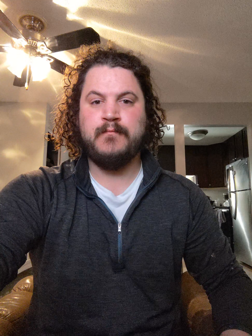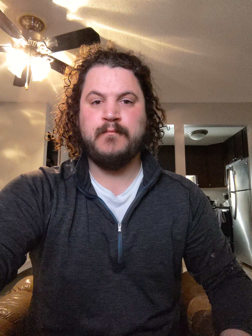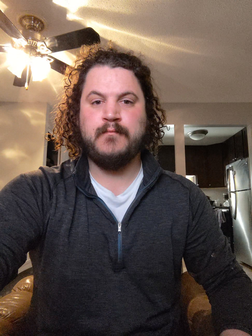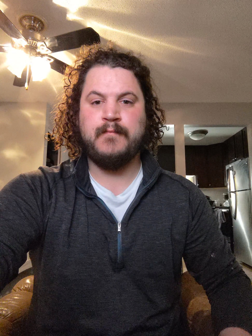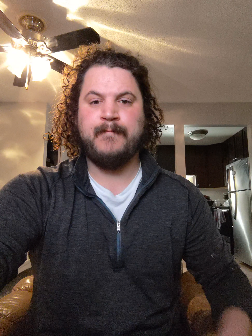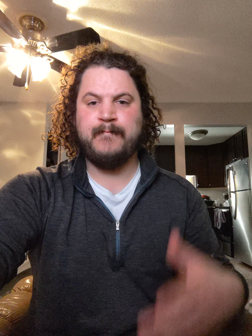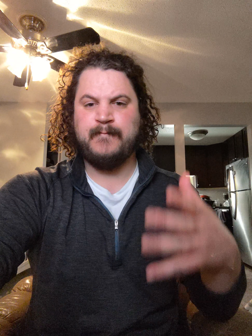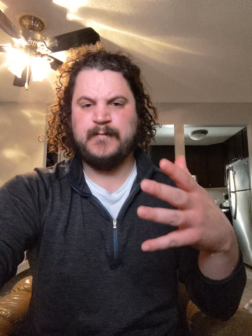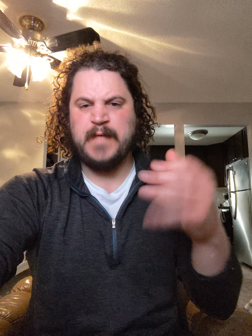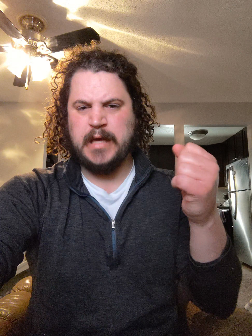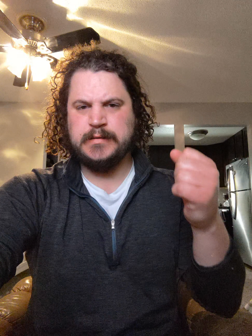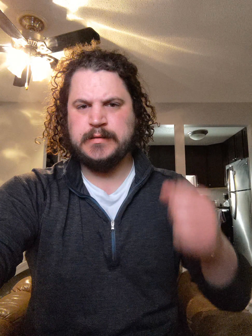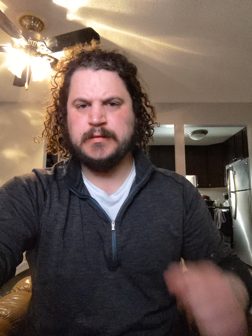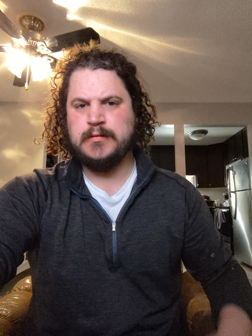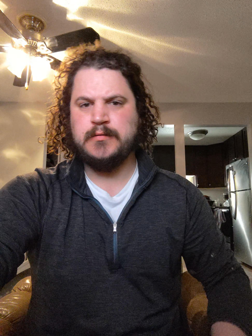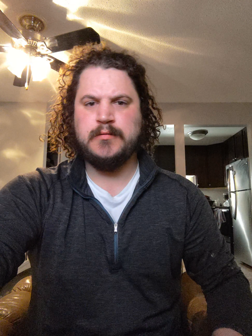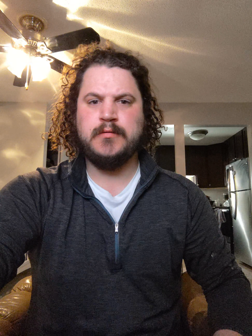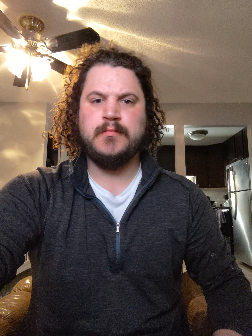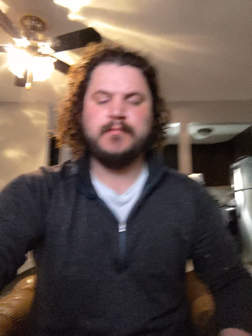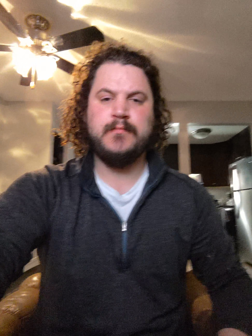fast